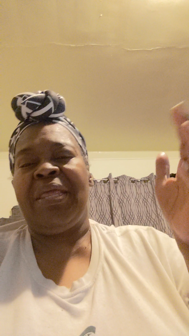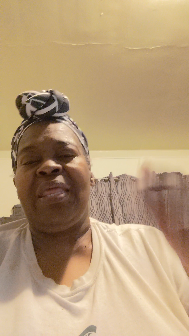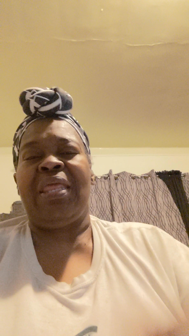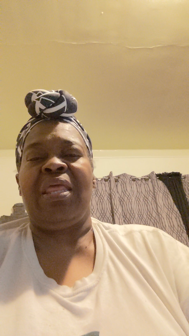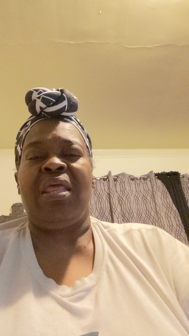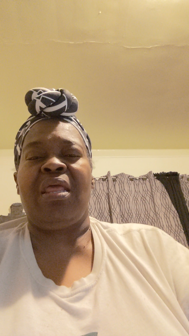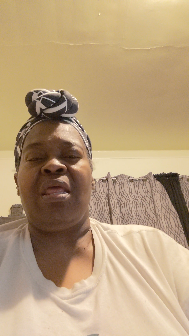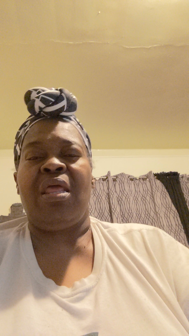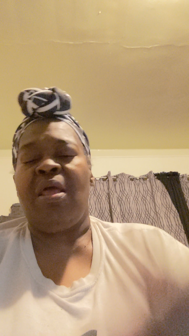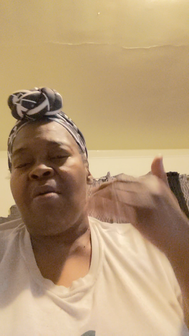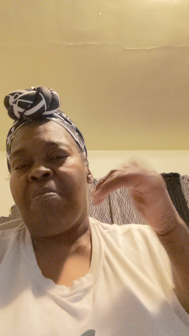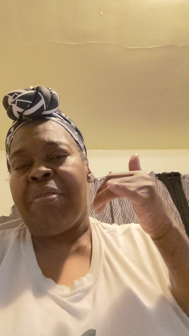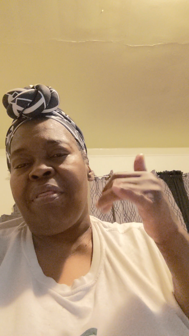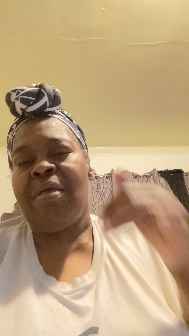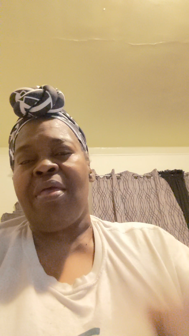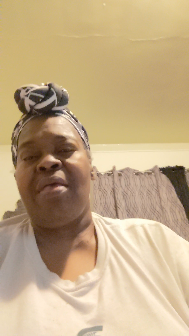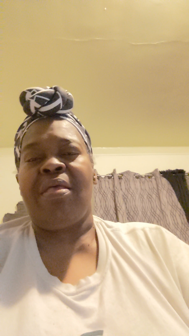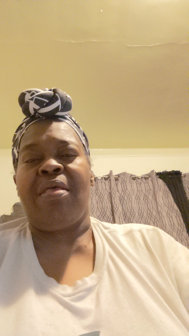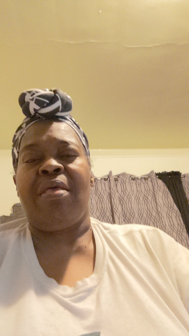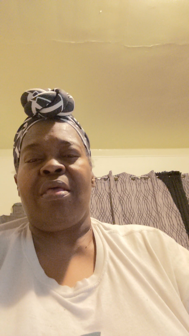play